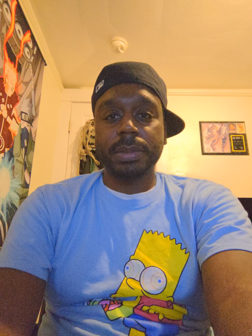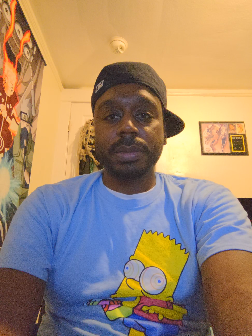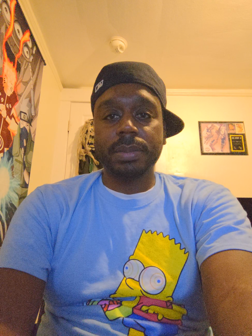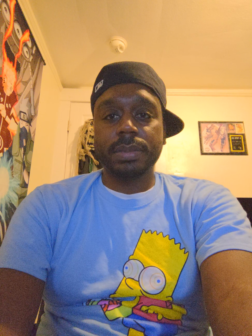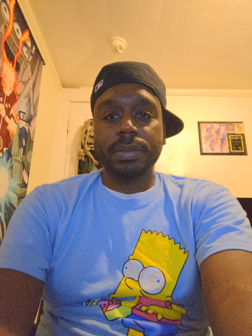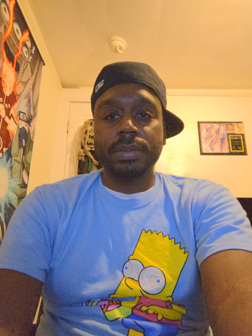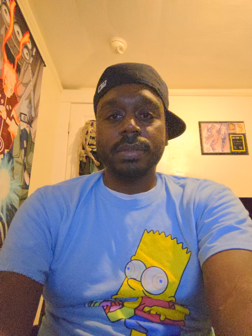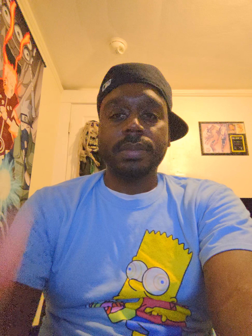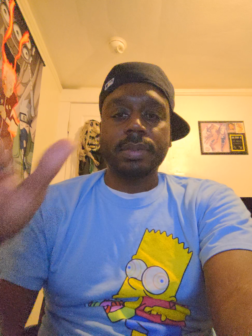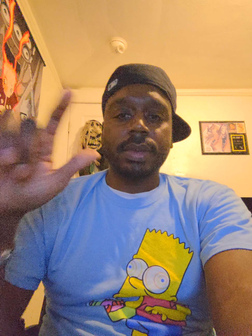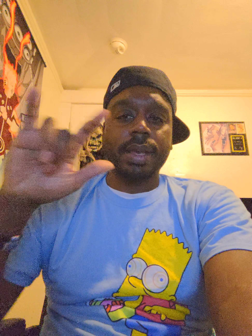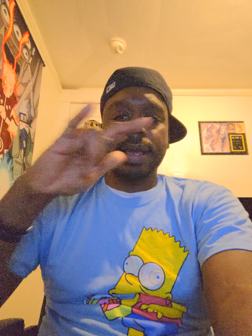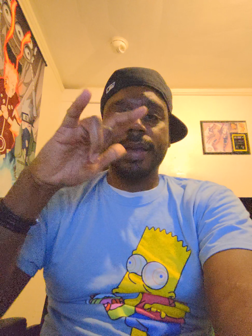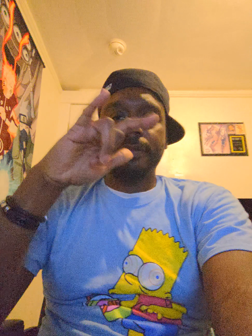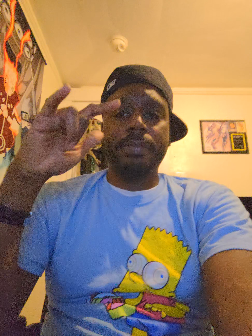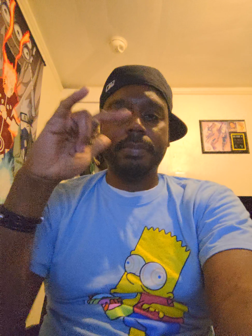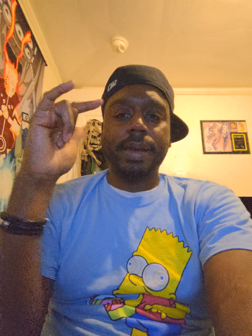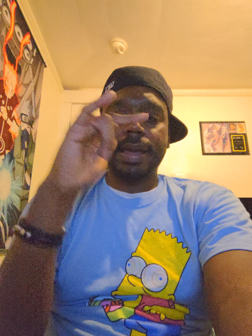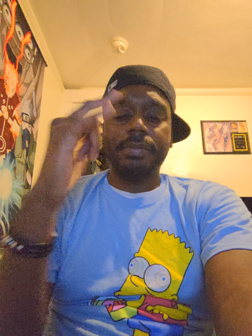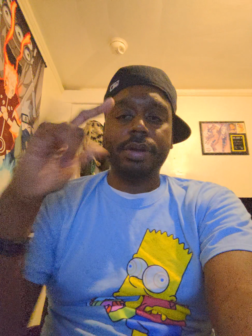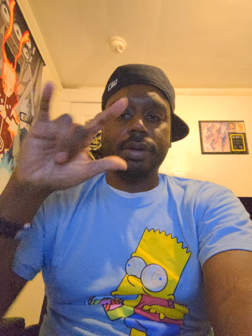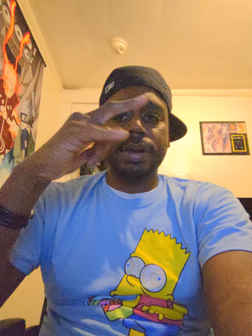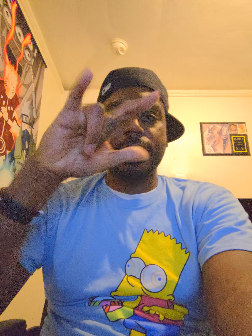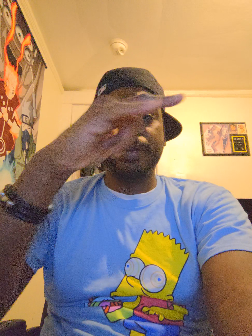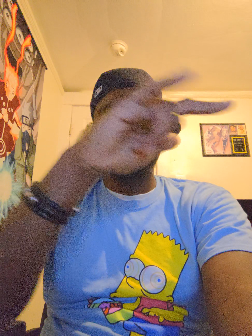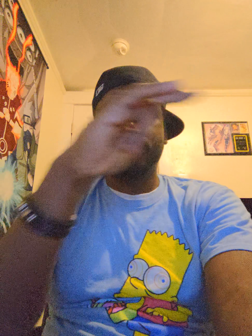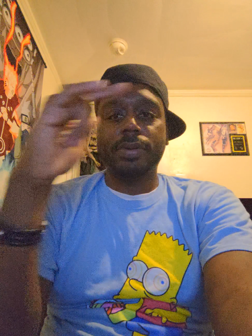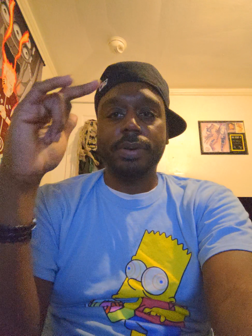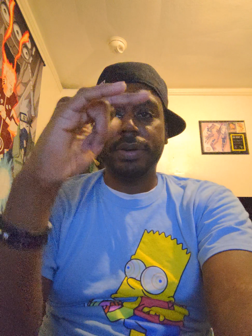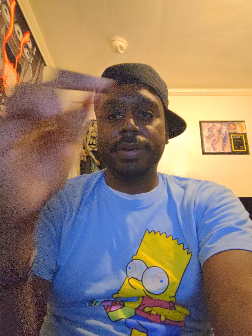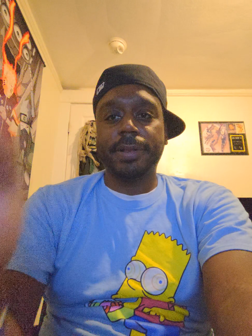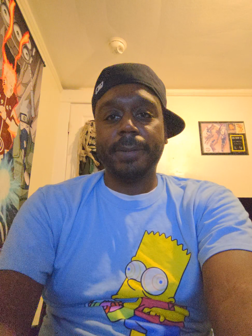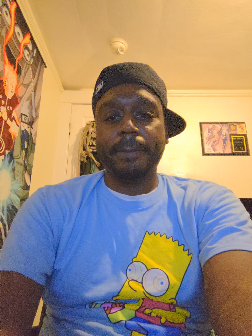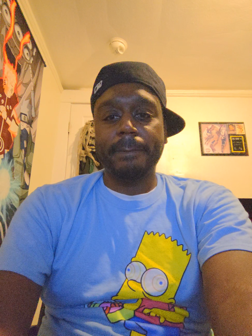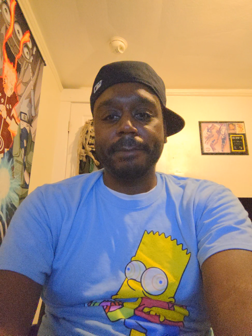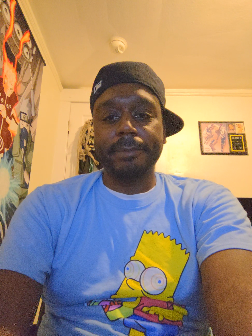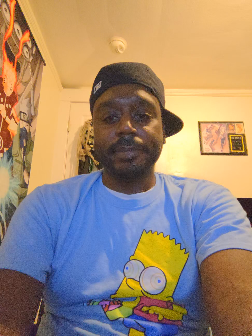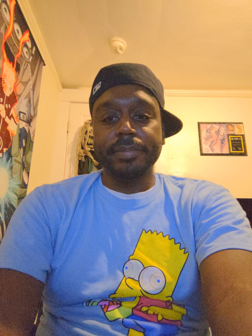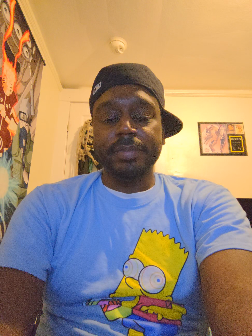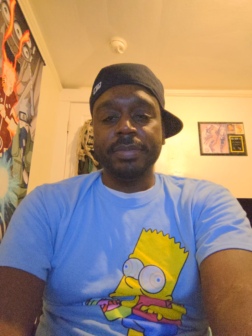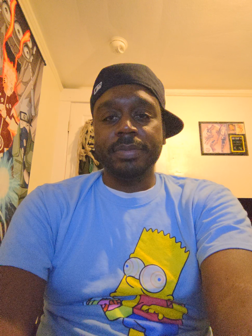airplane